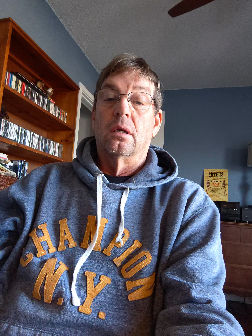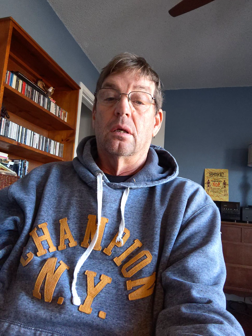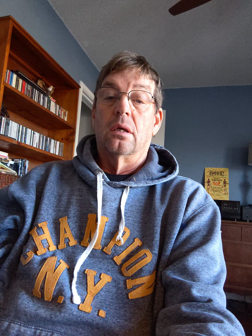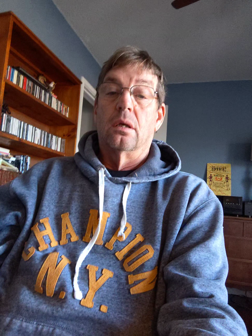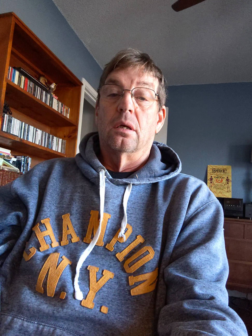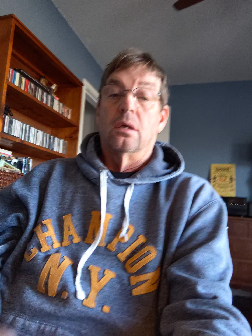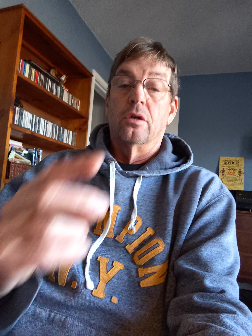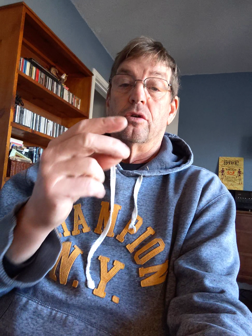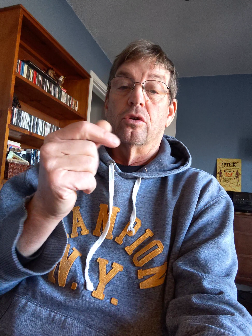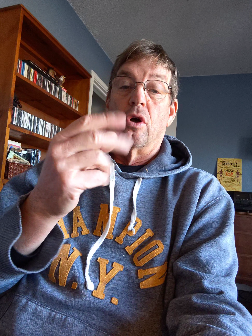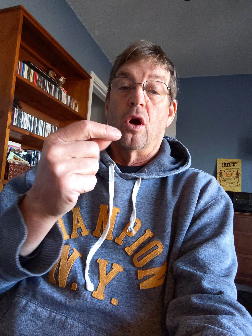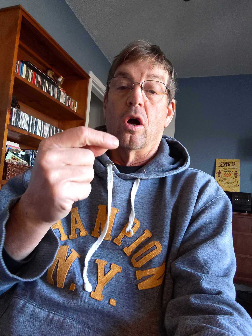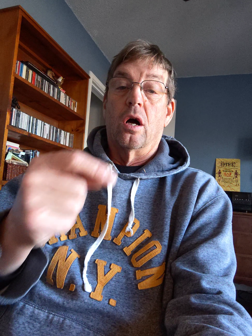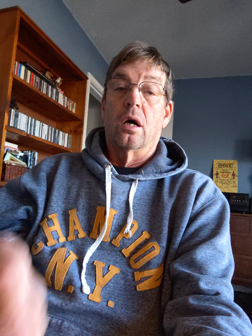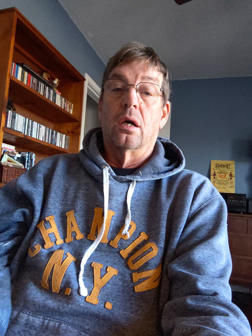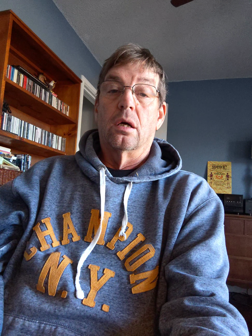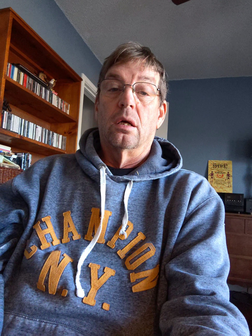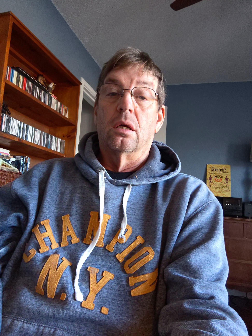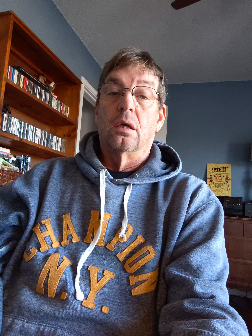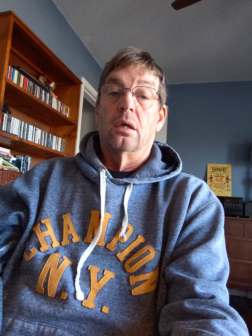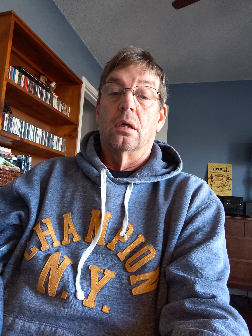dog